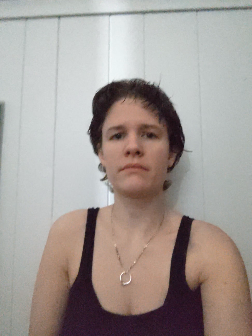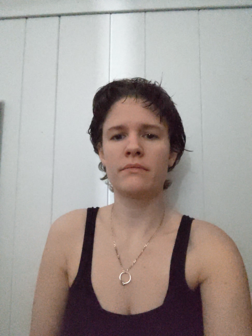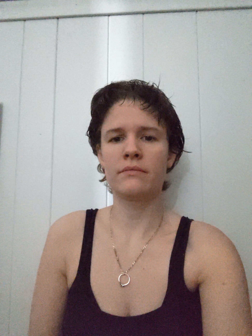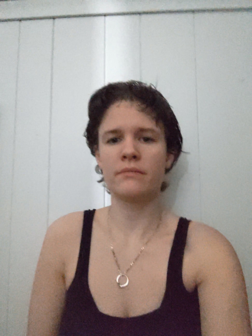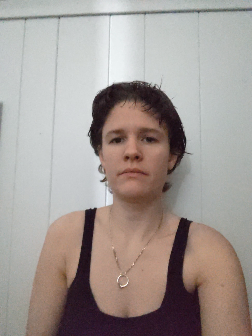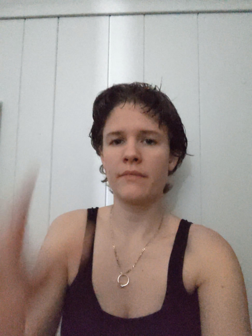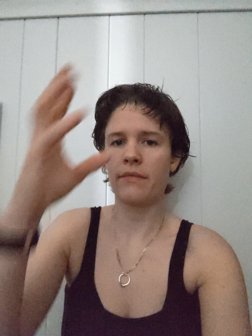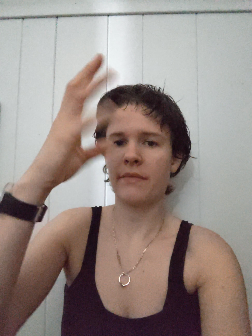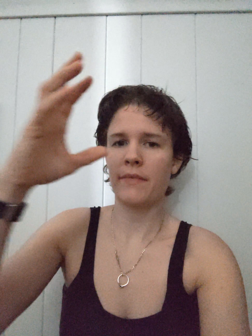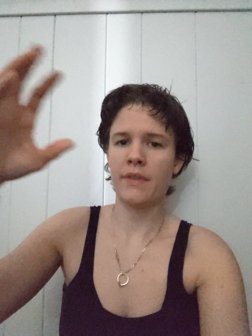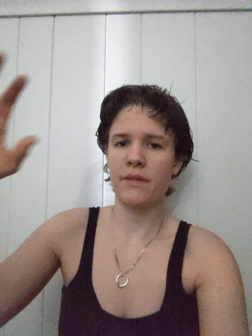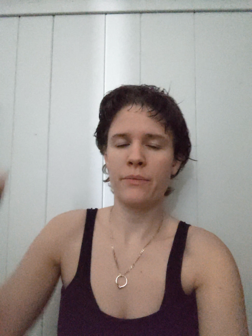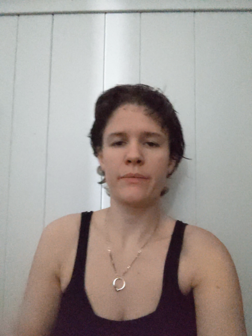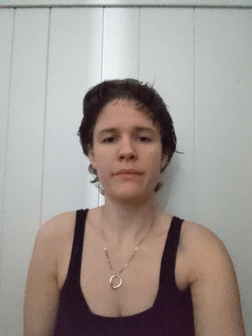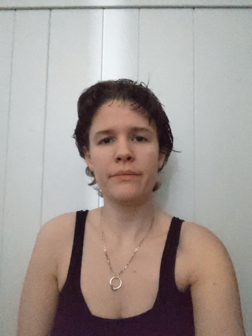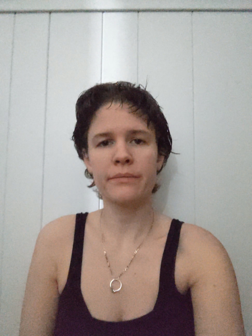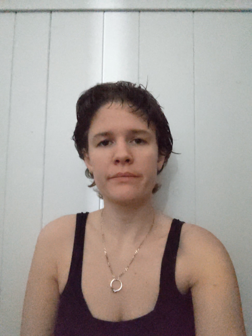cloud